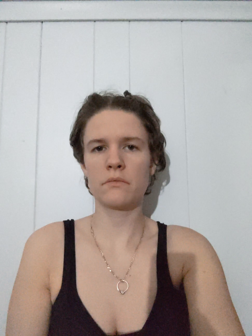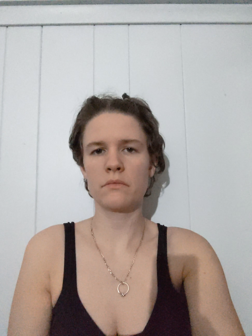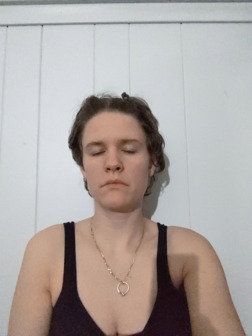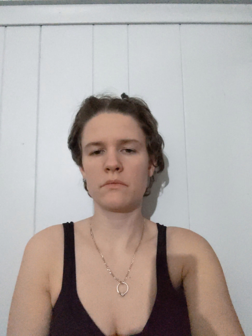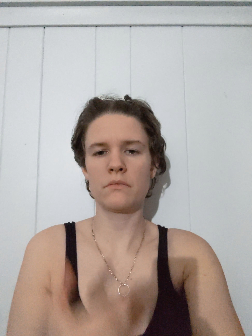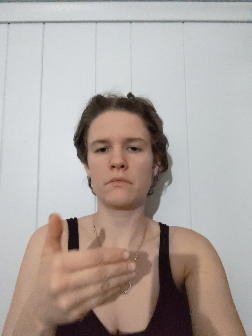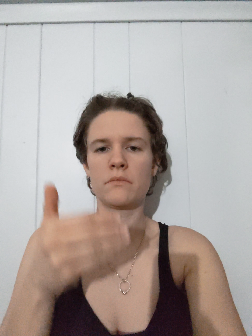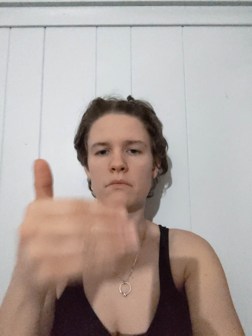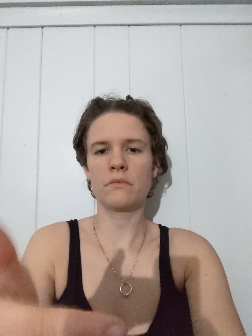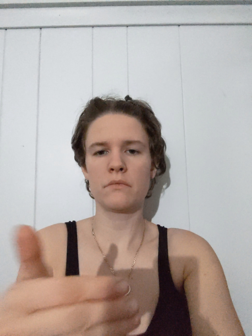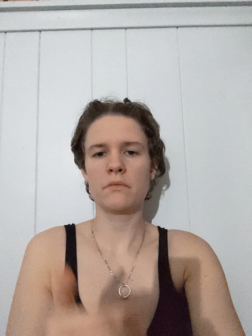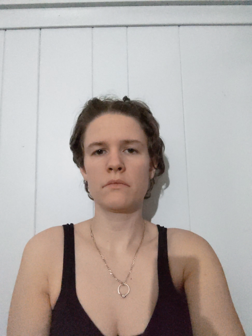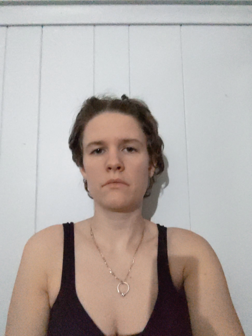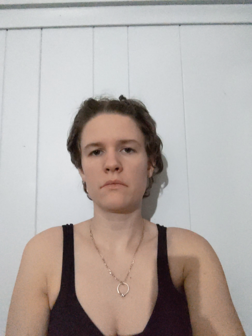after